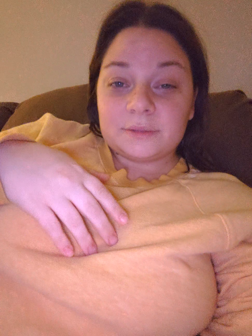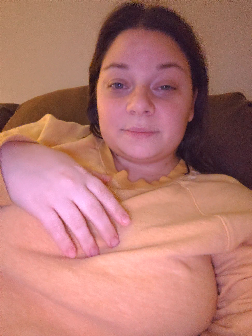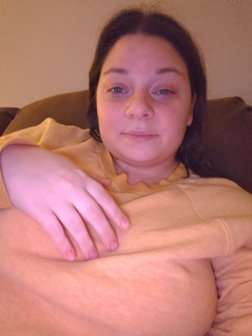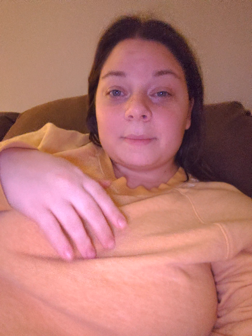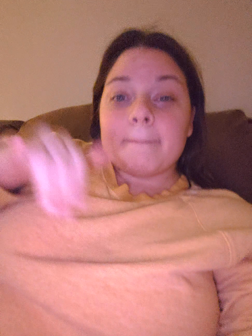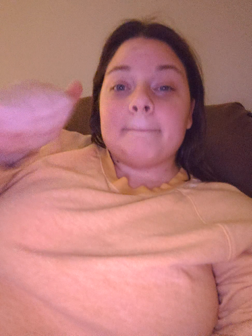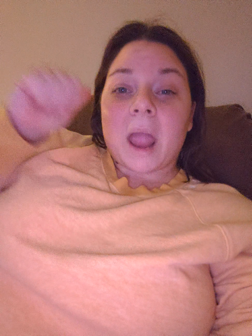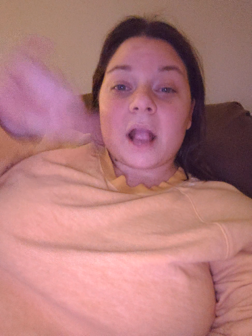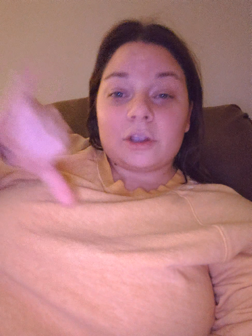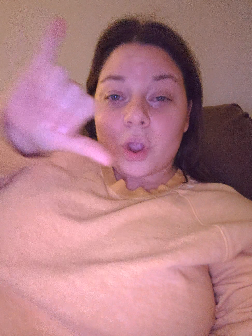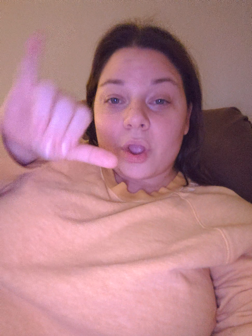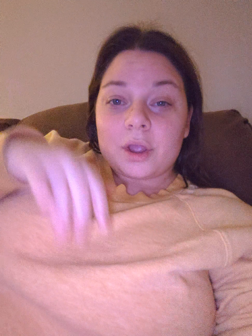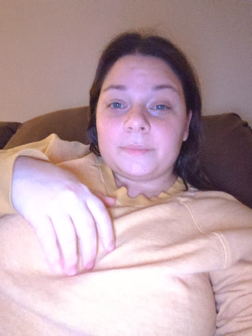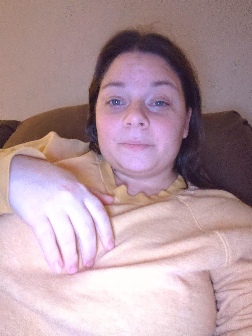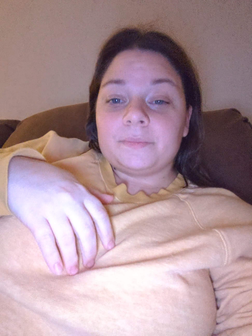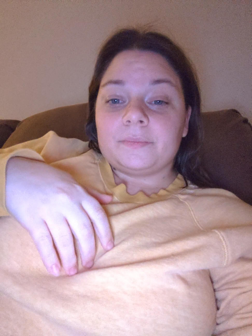backyard